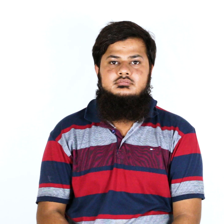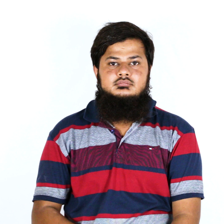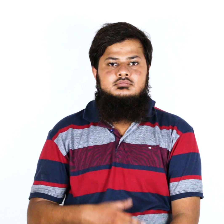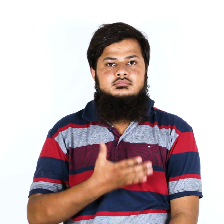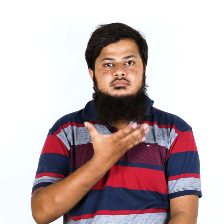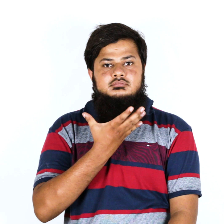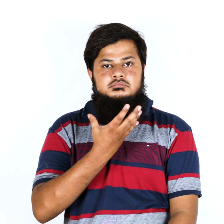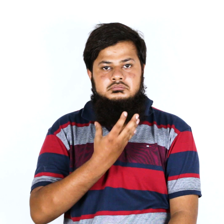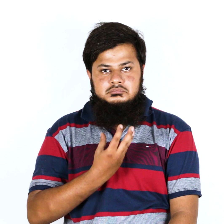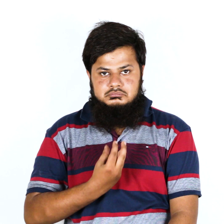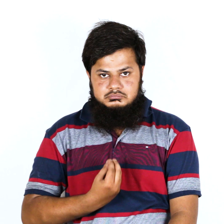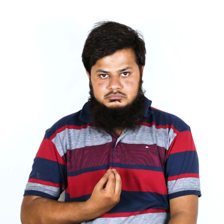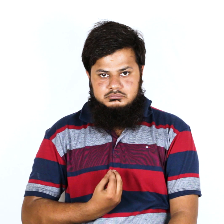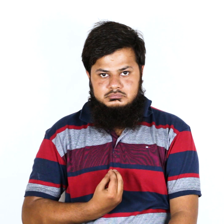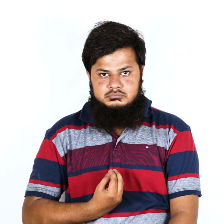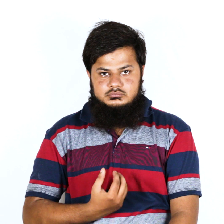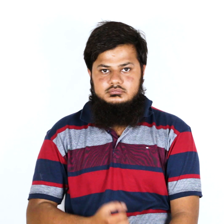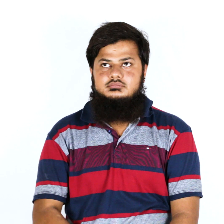sad